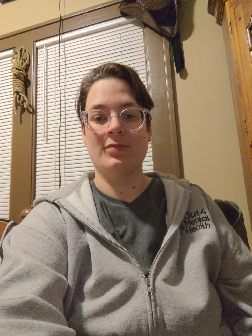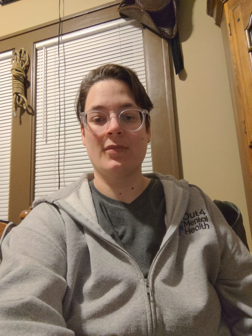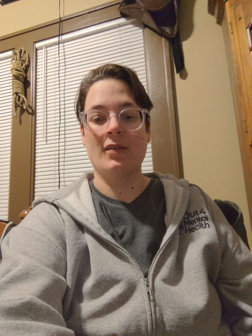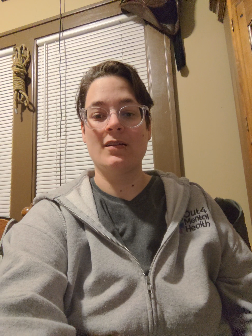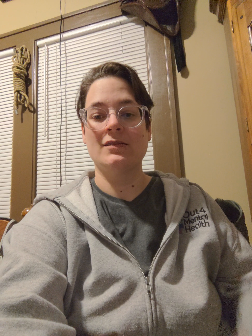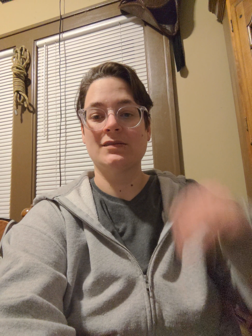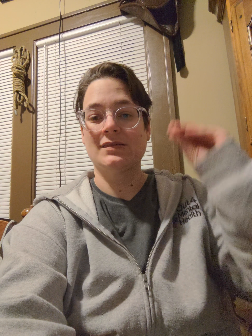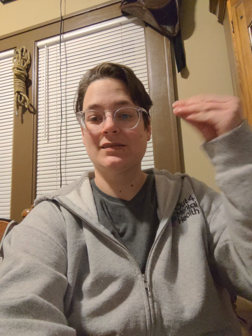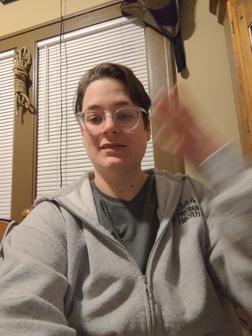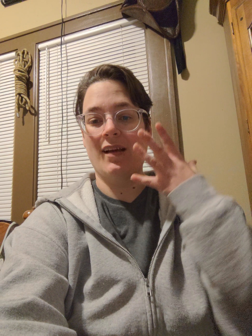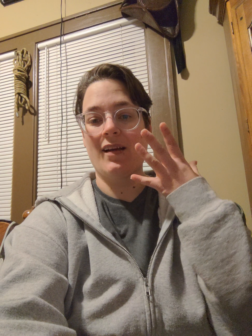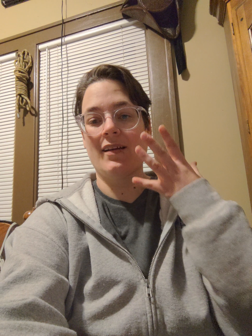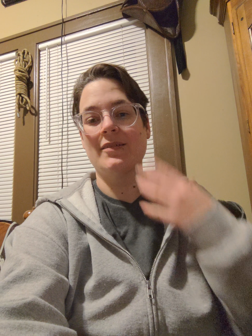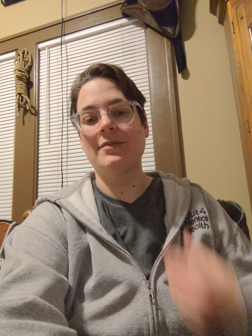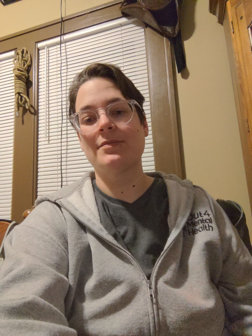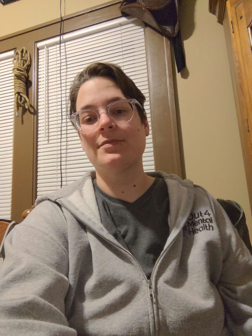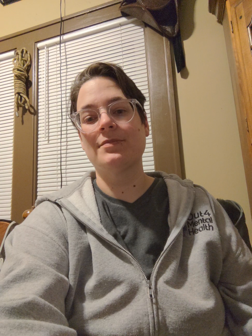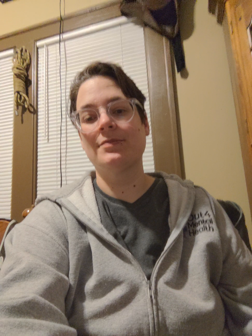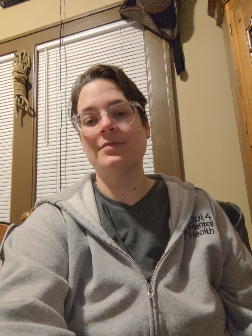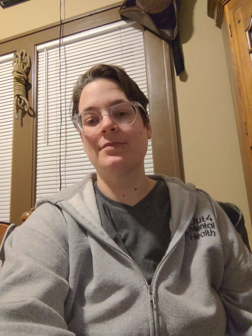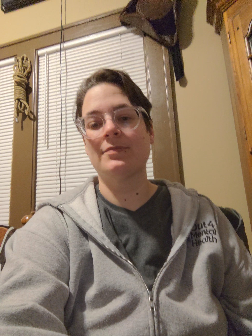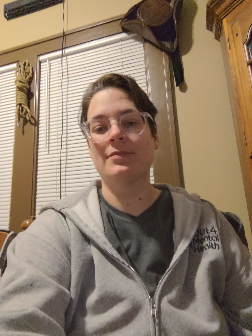sun